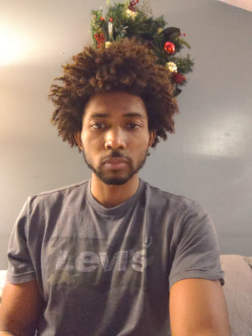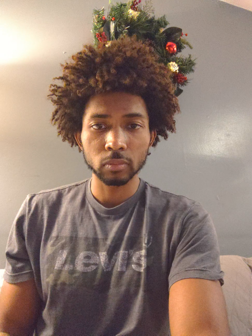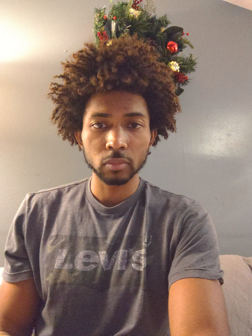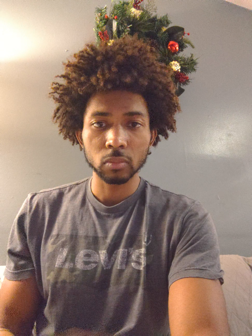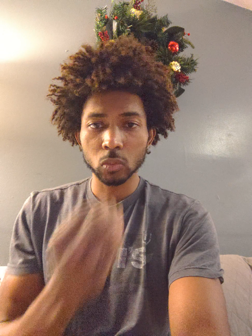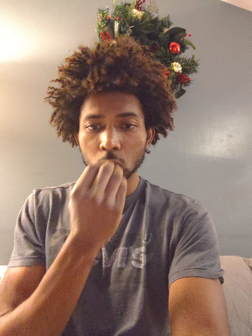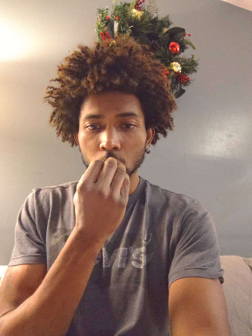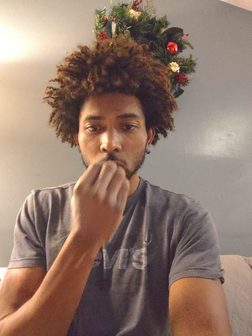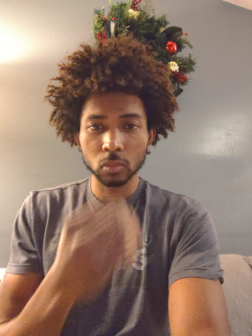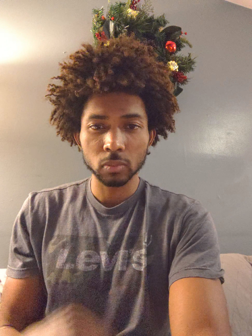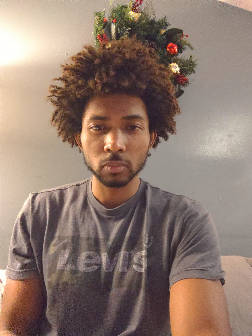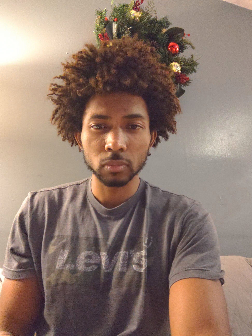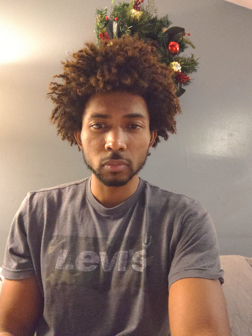food